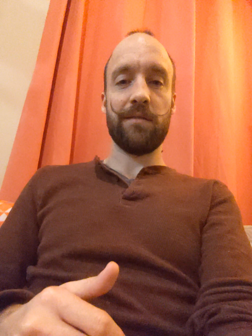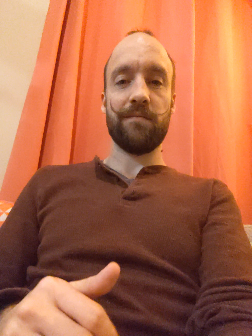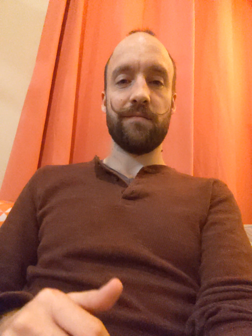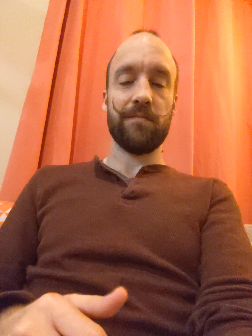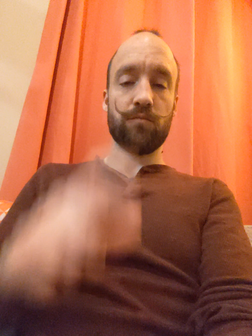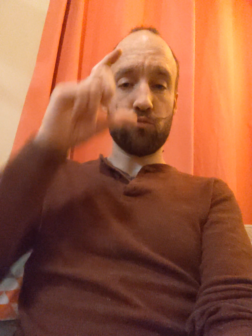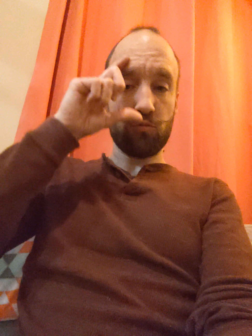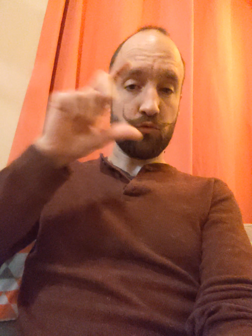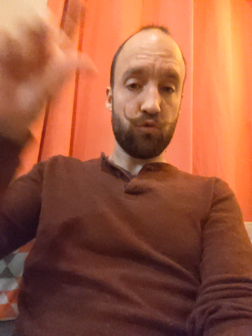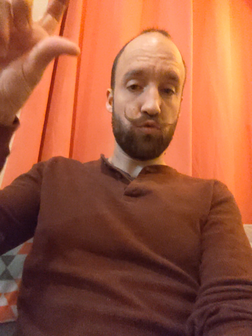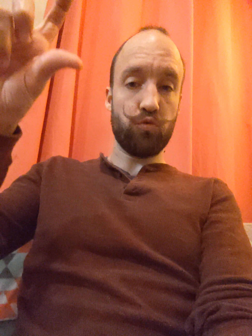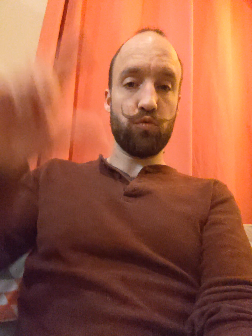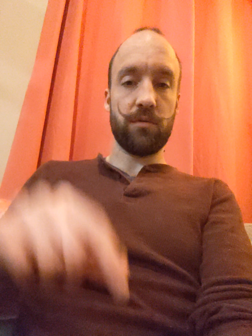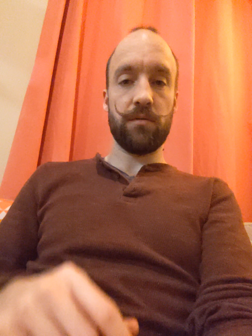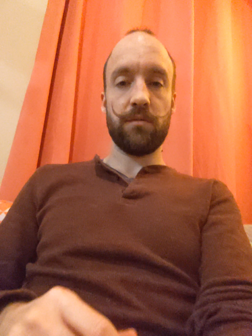moon